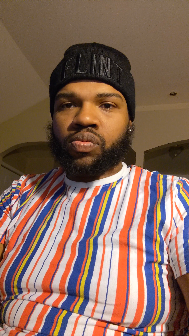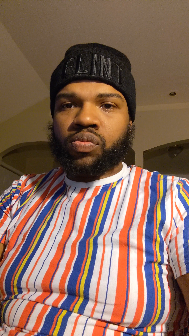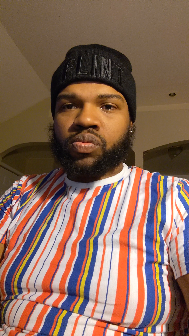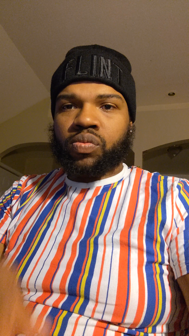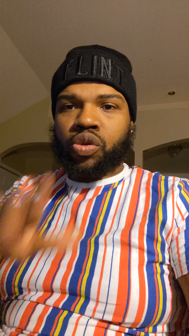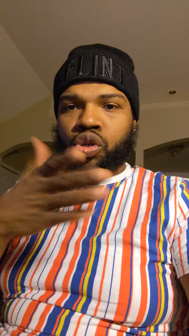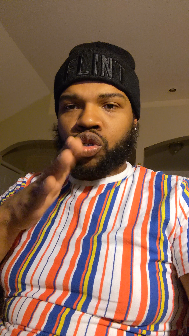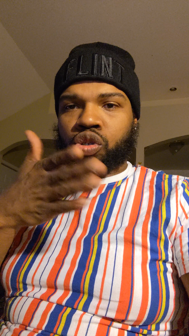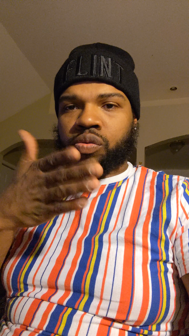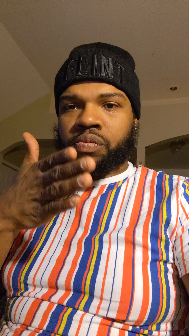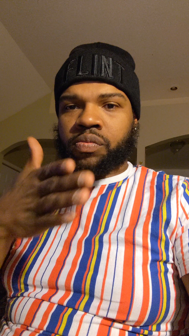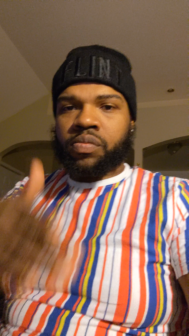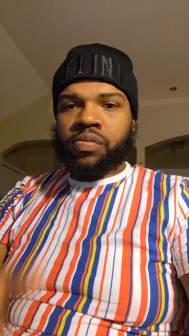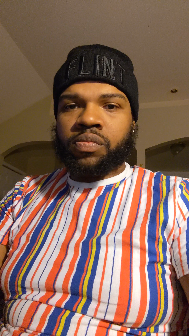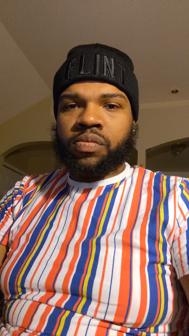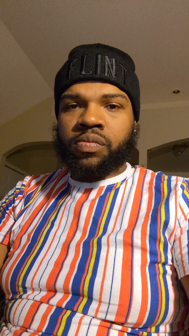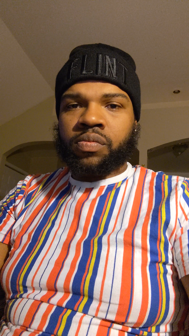cook